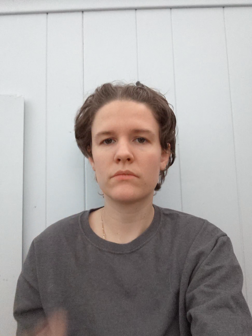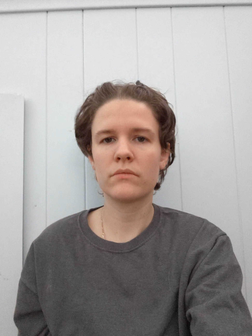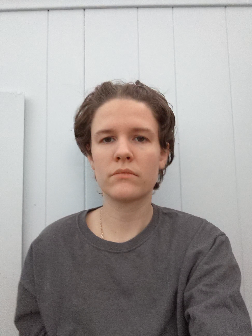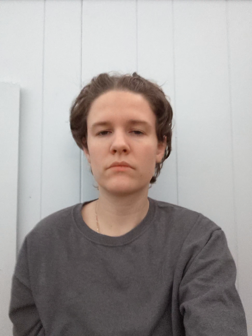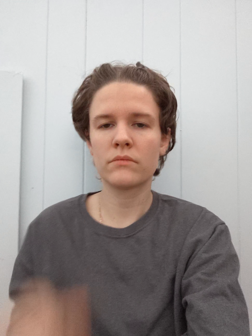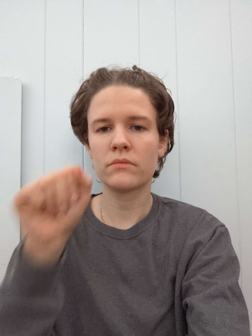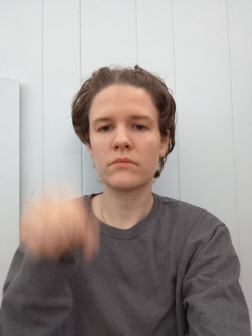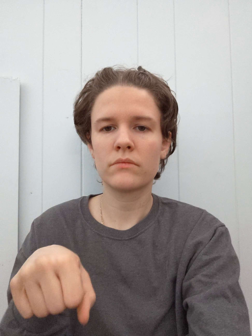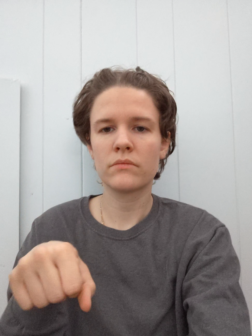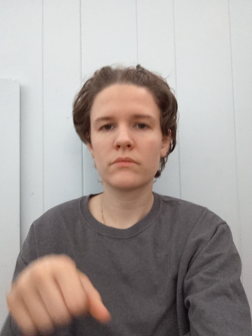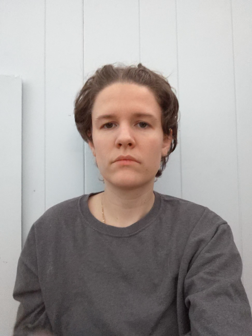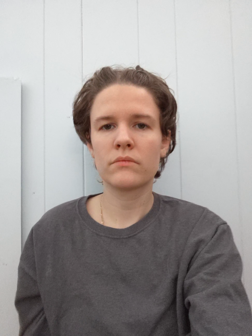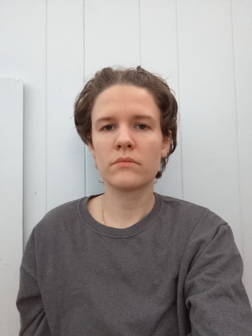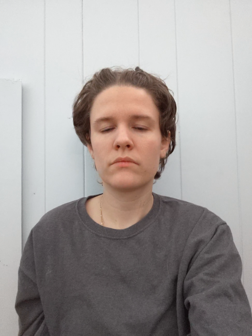can